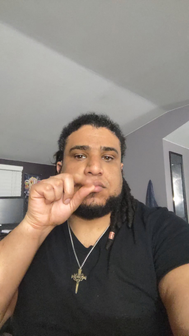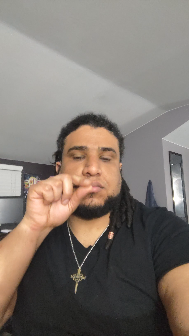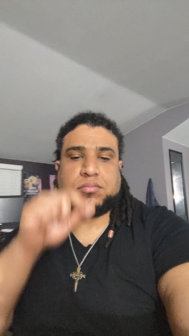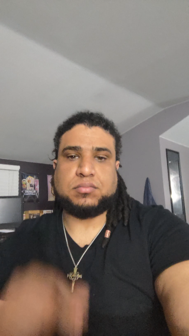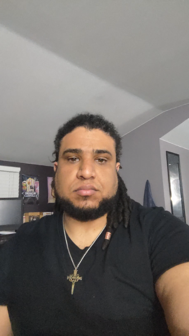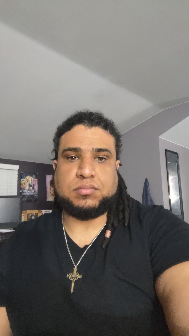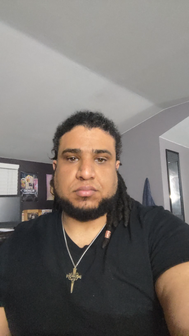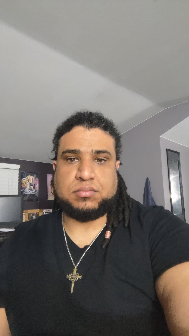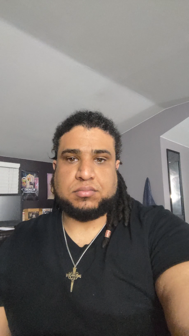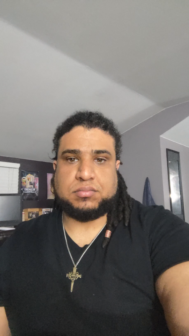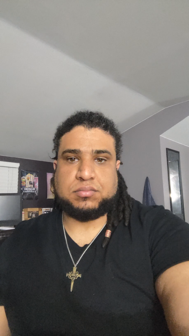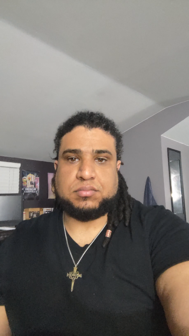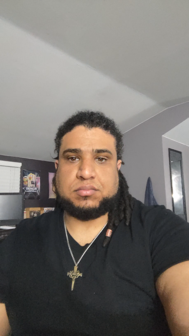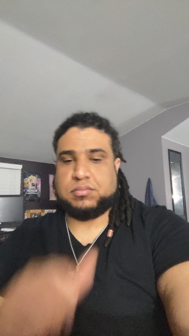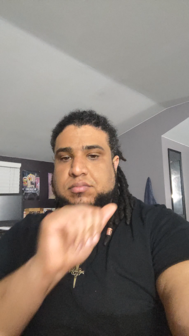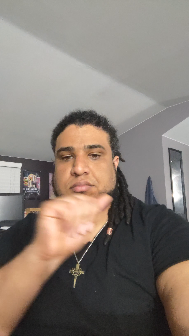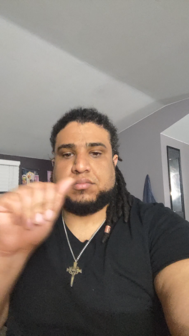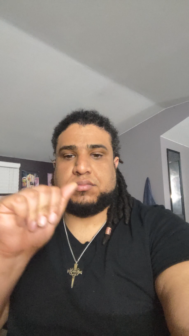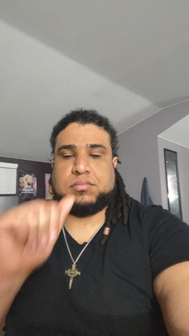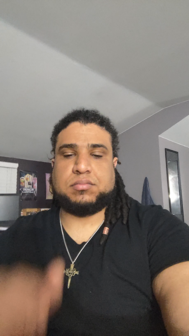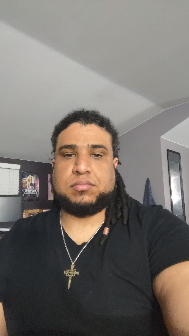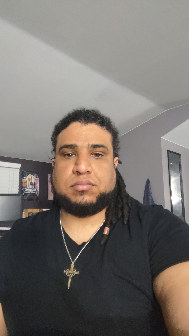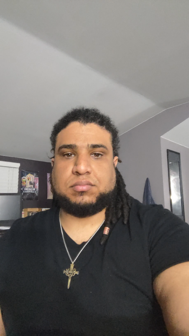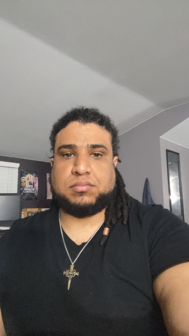a